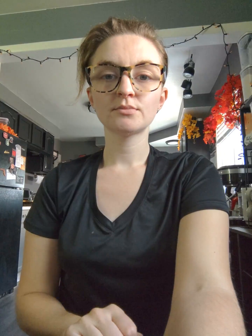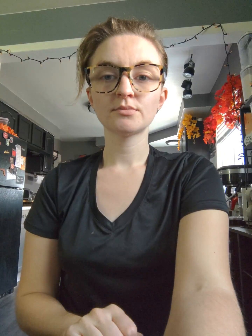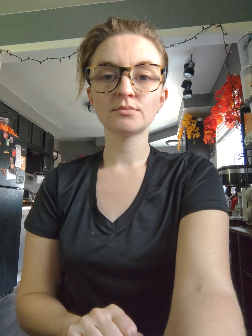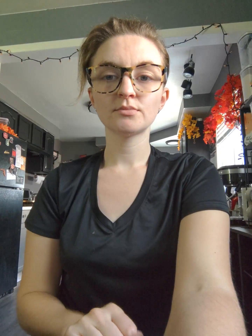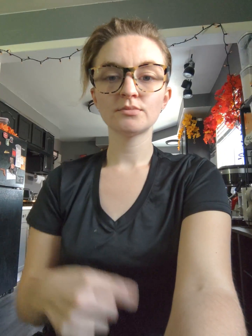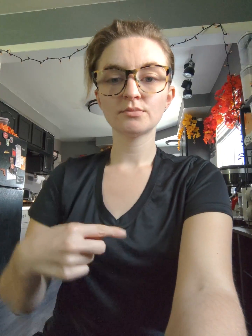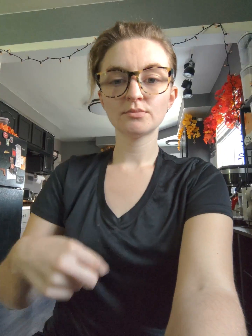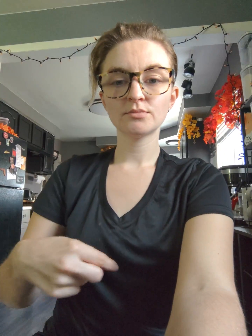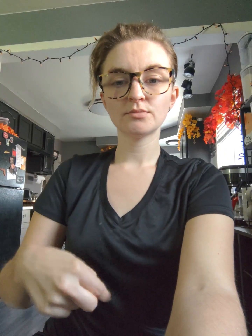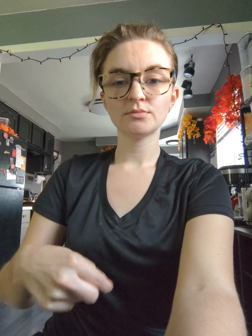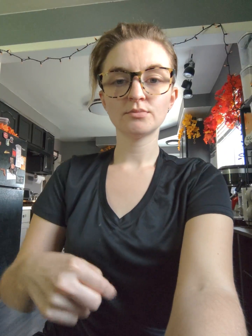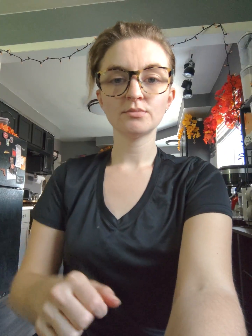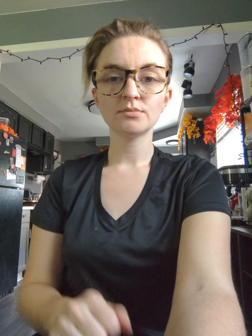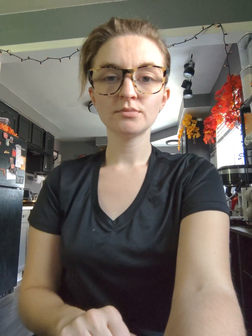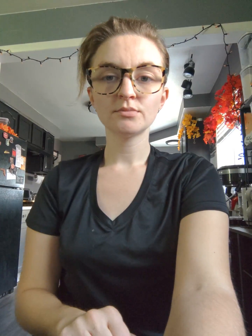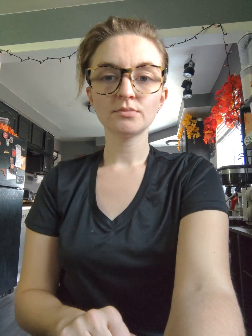belly button